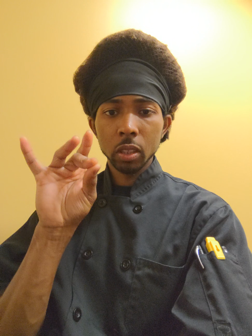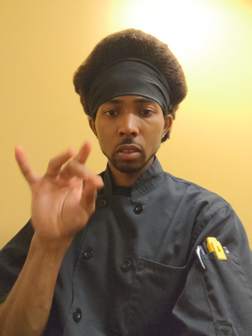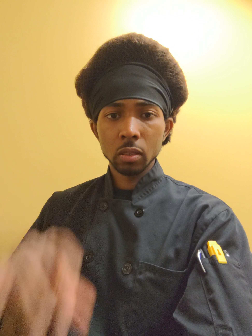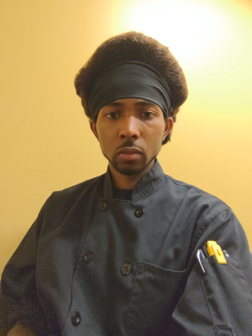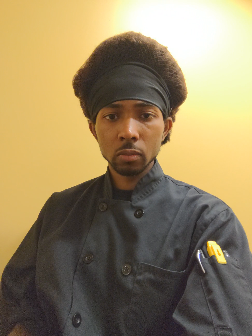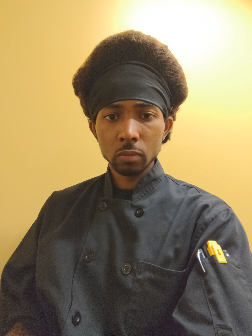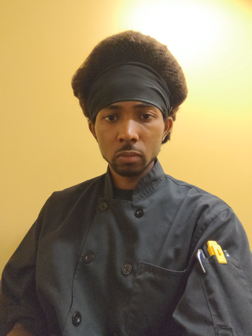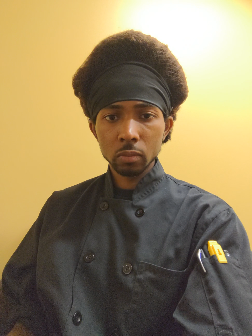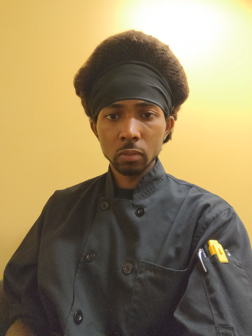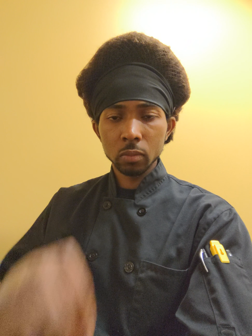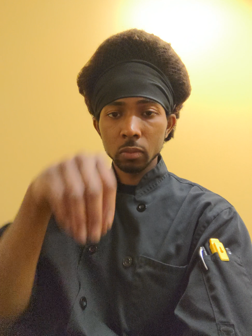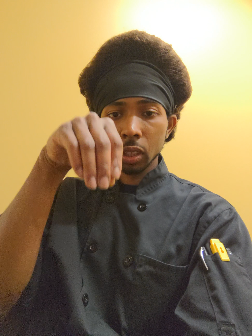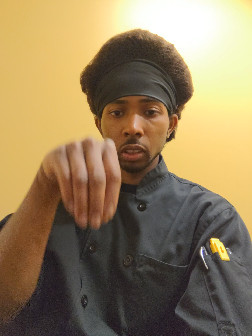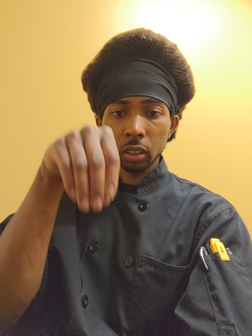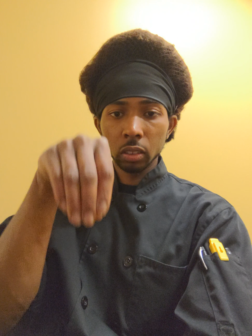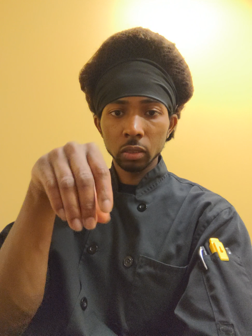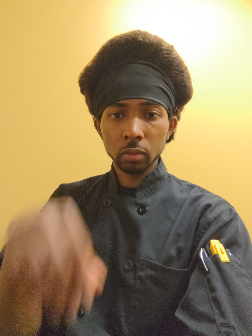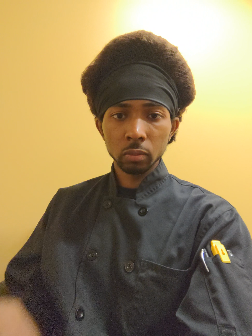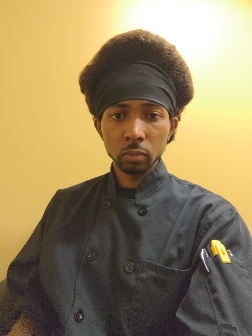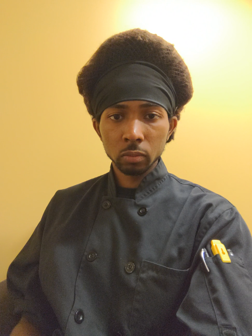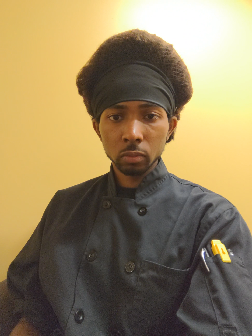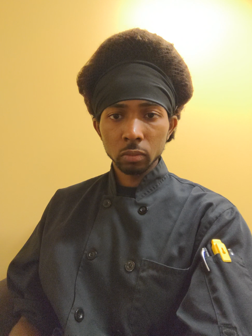inside